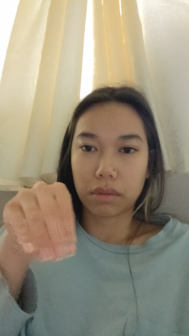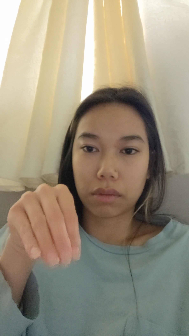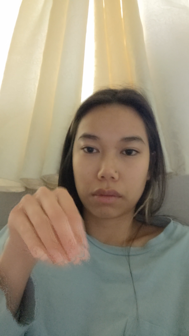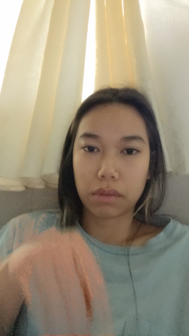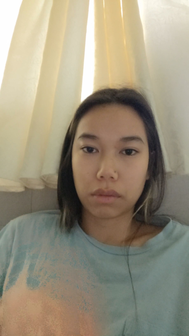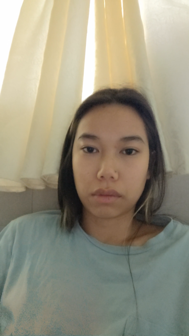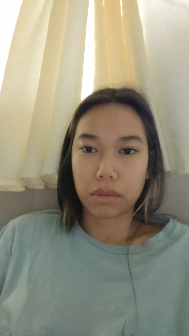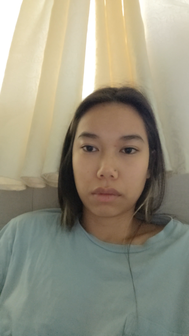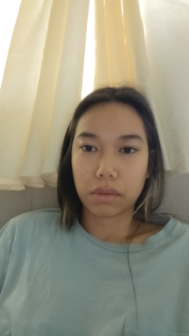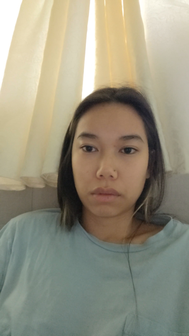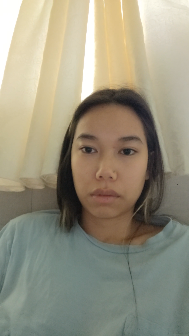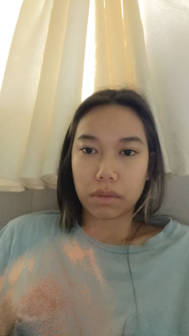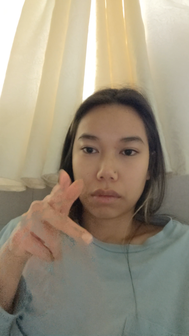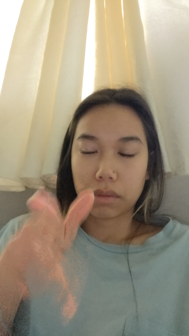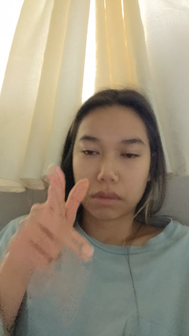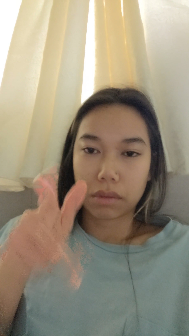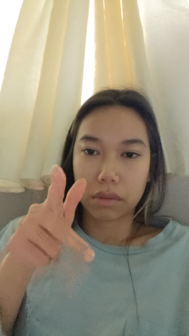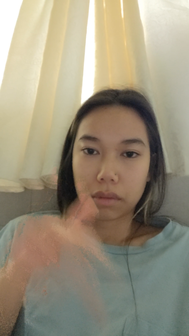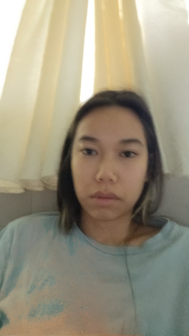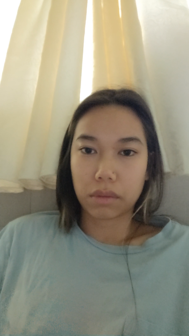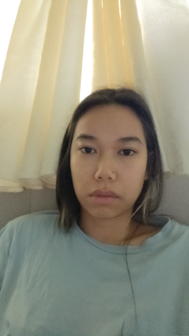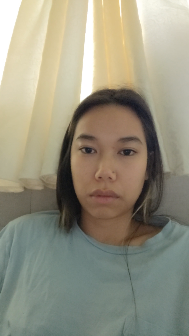garage